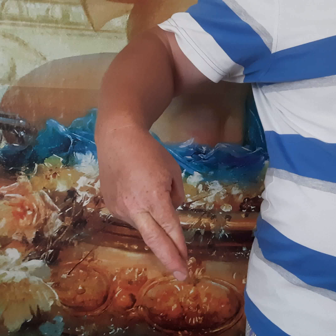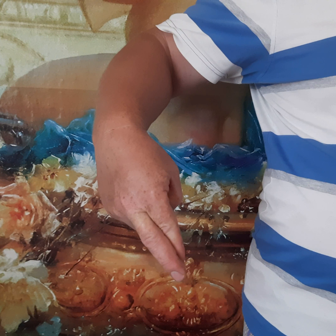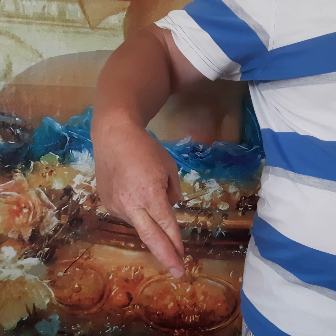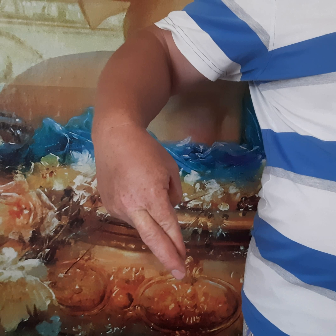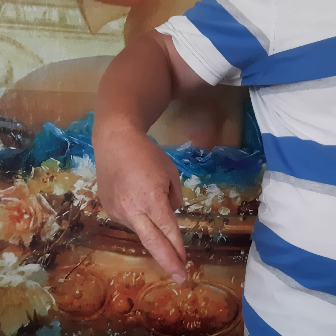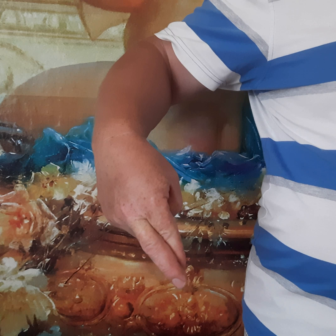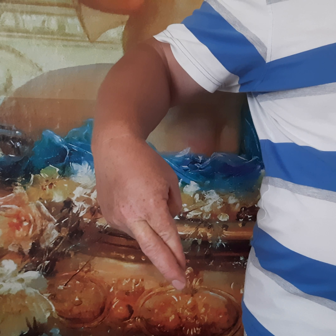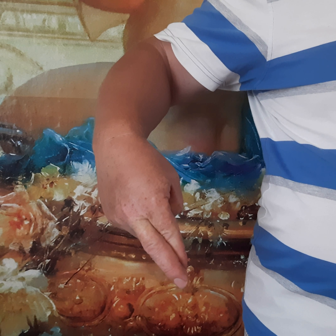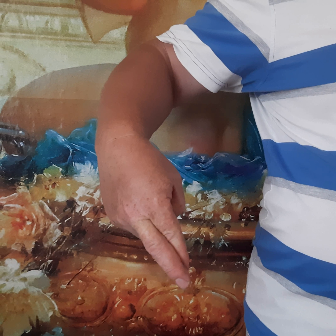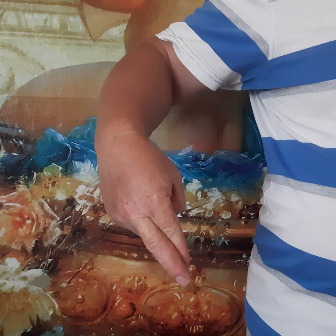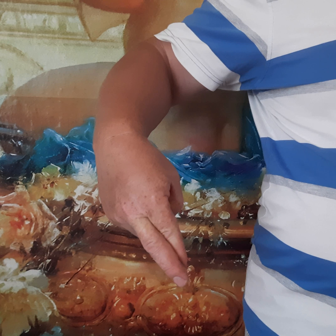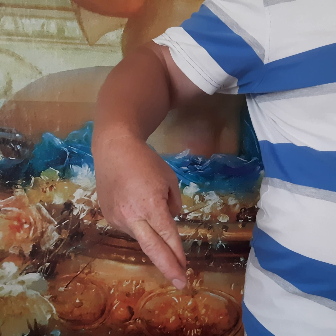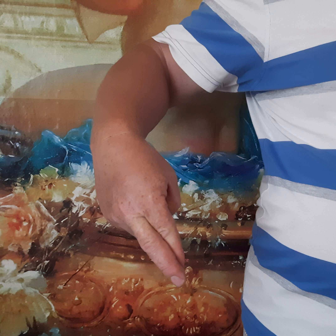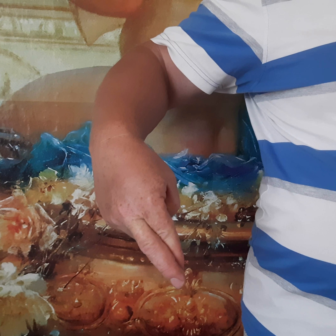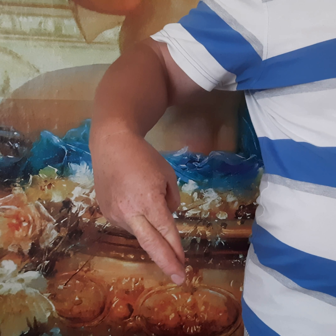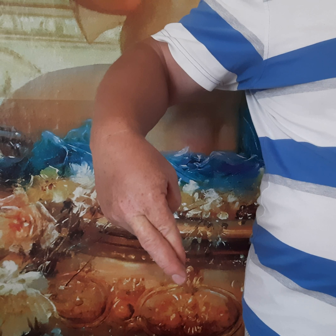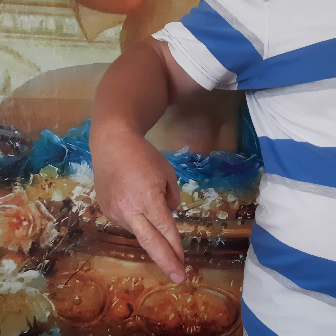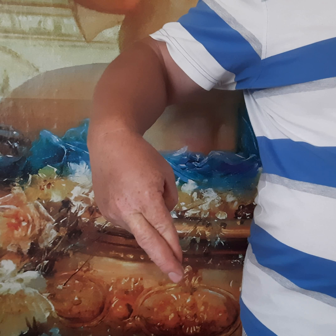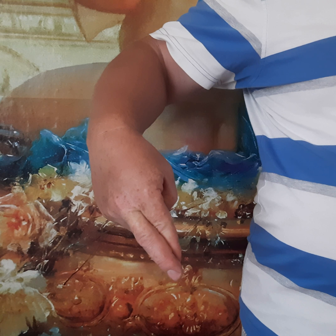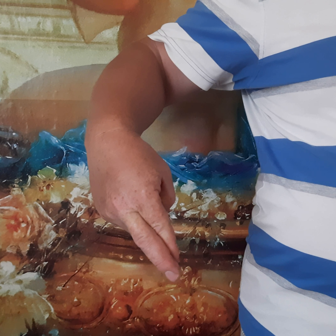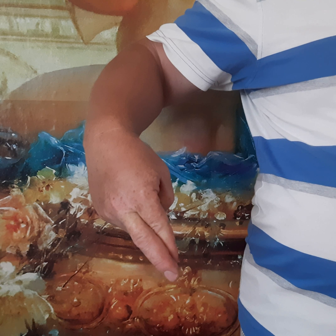Я